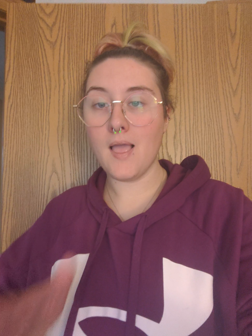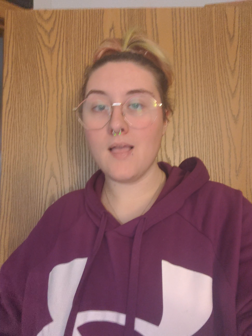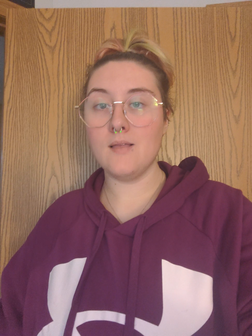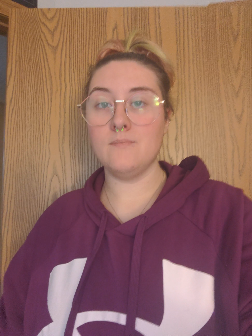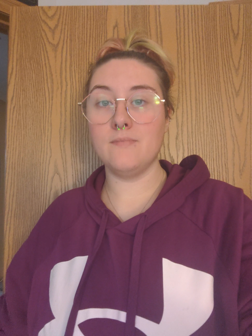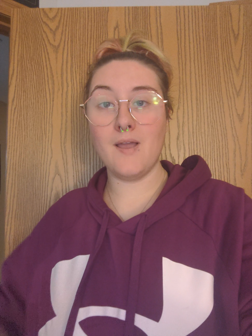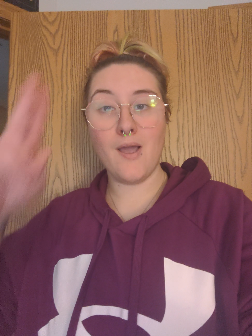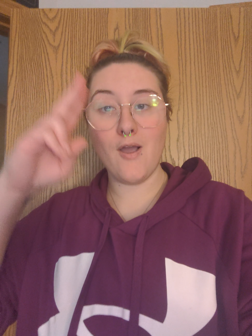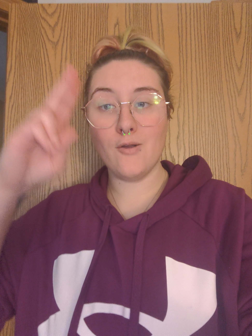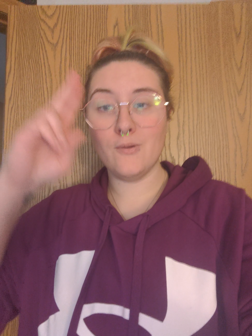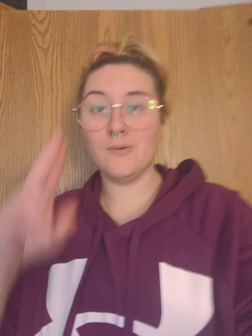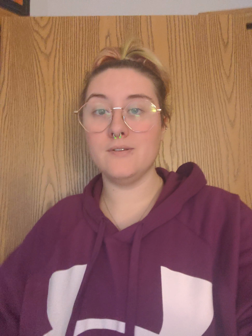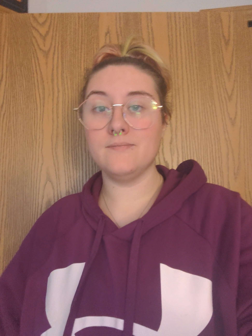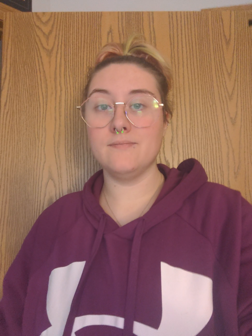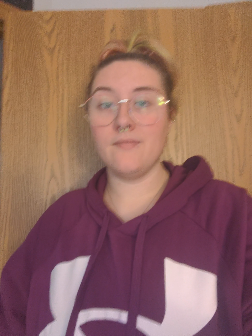uncle